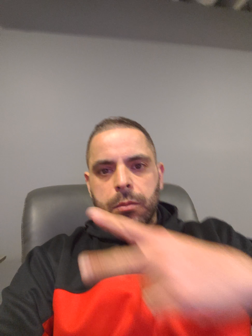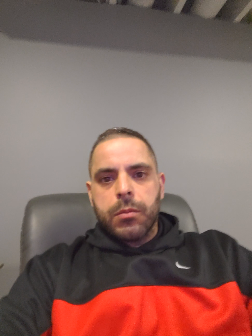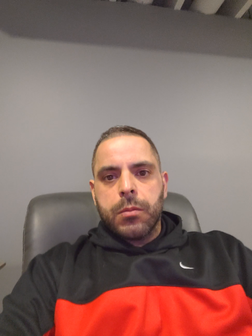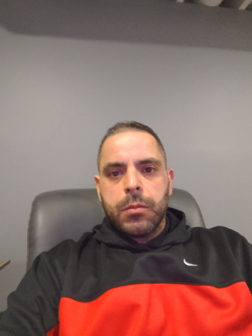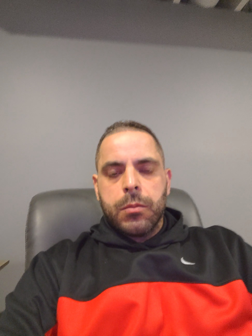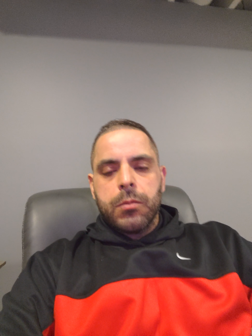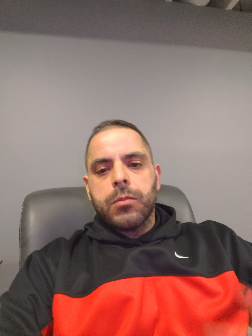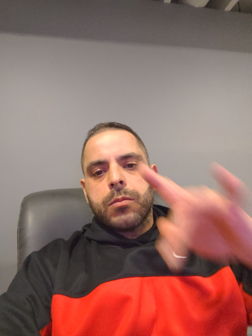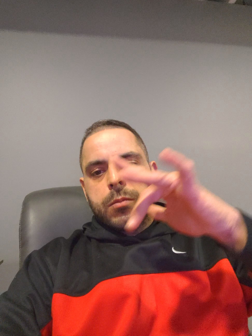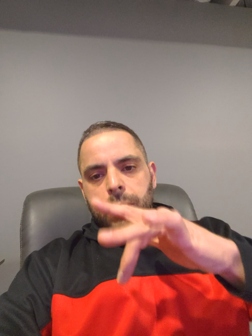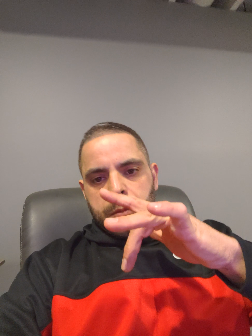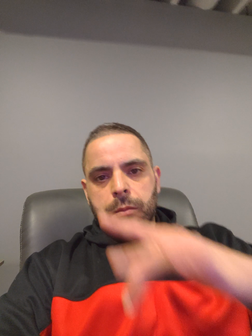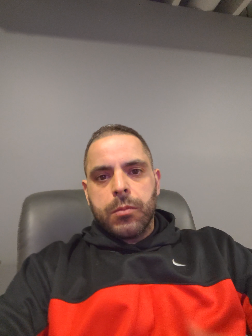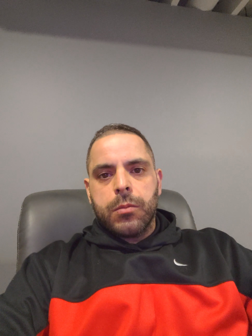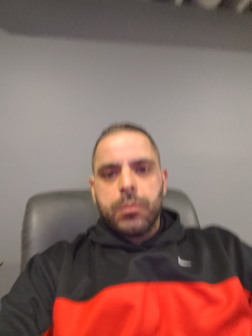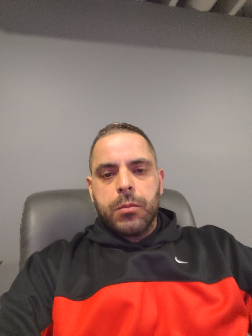touch